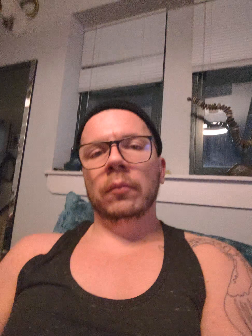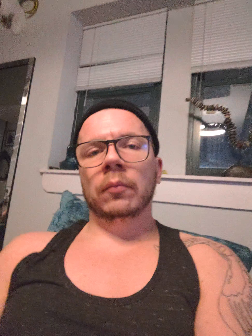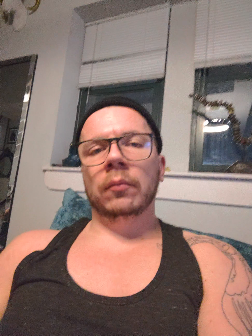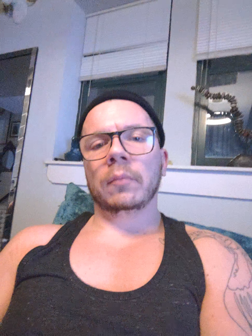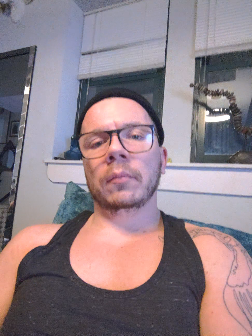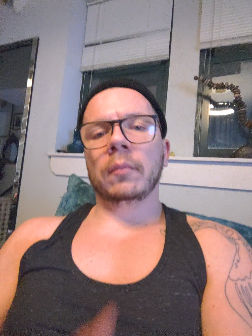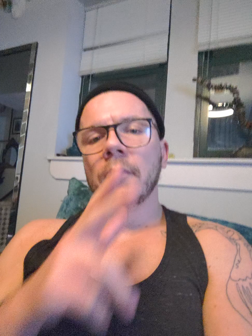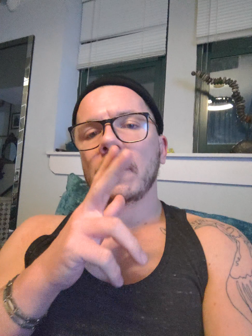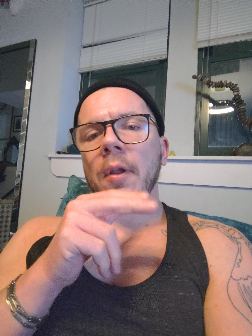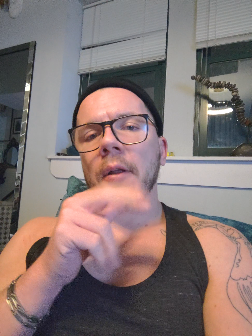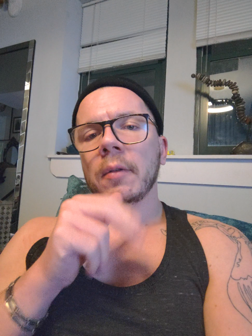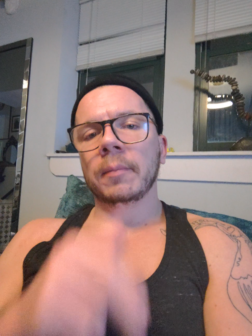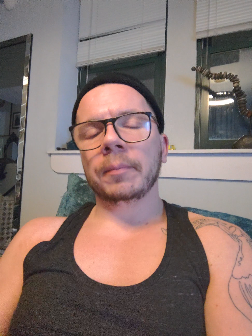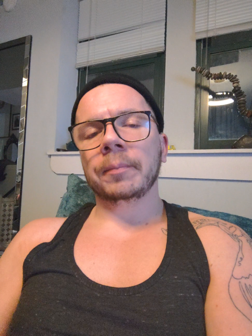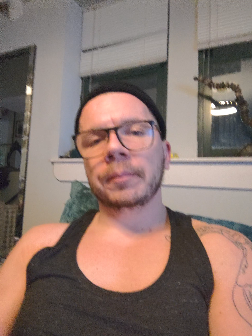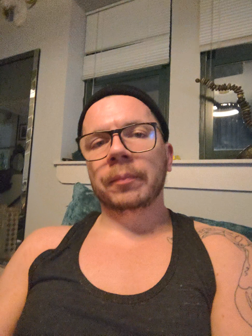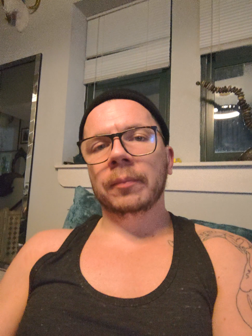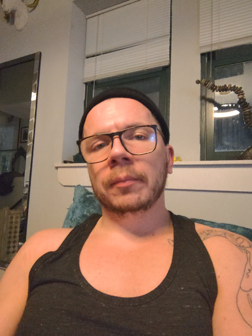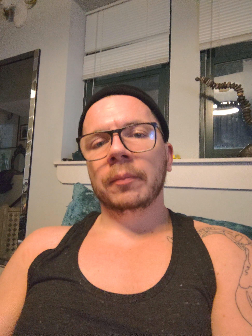hen